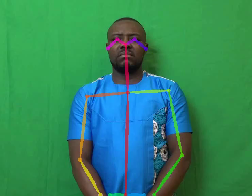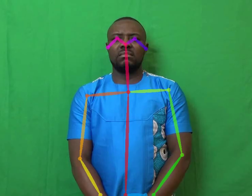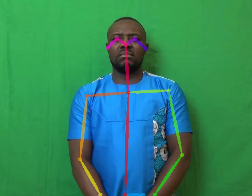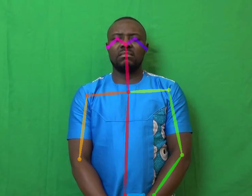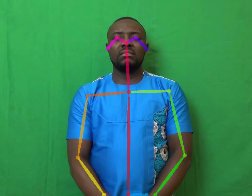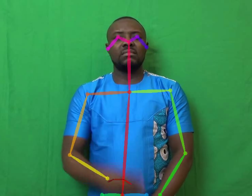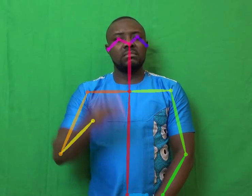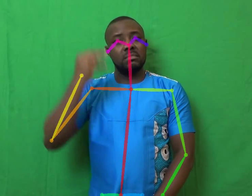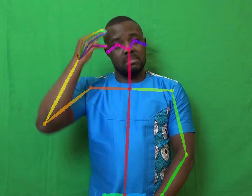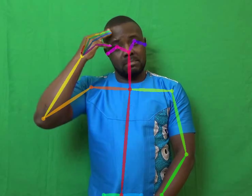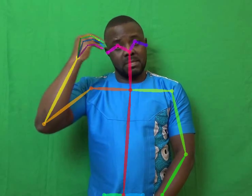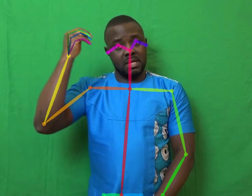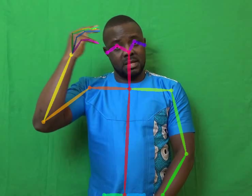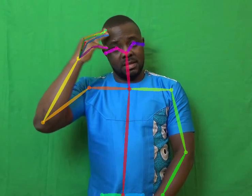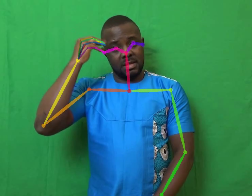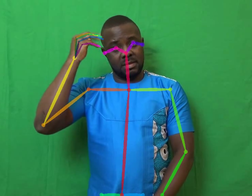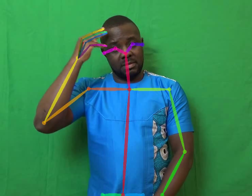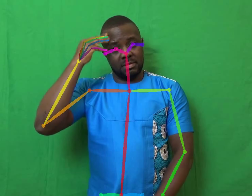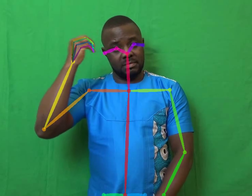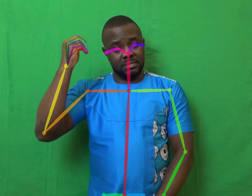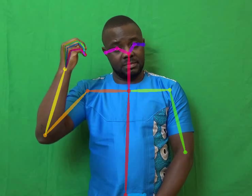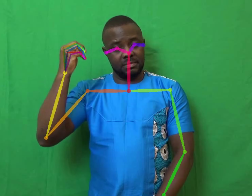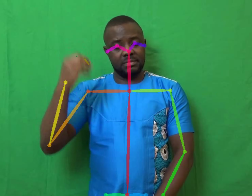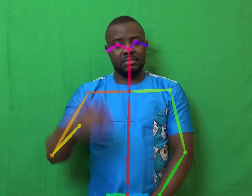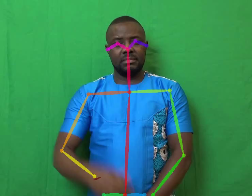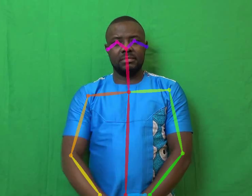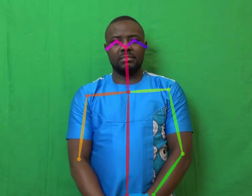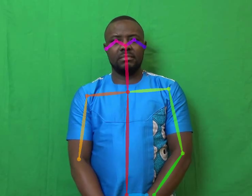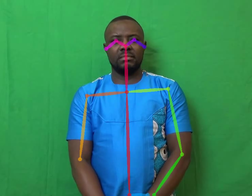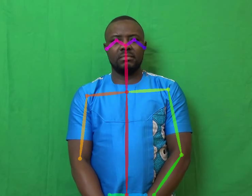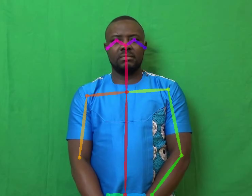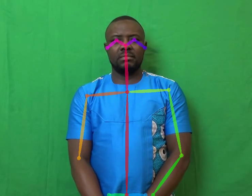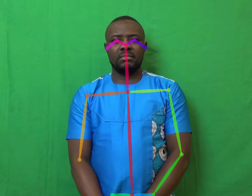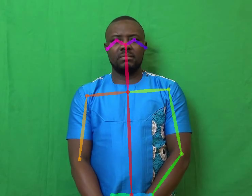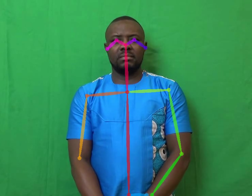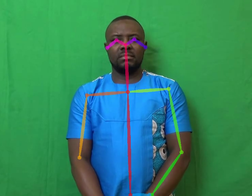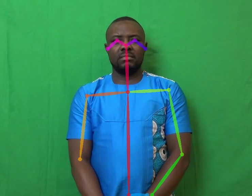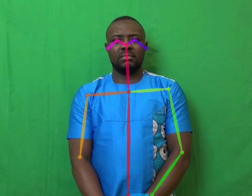memory